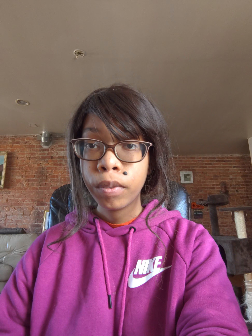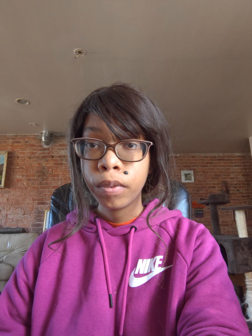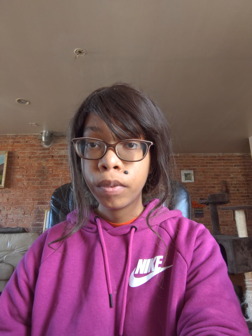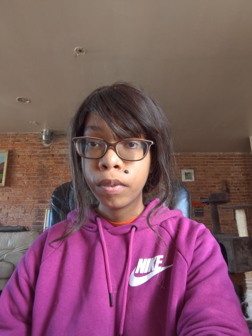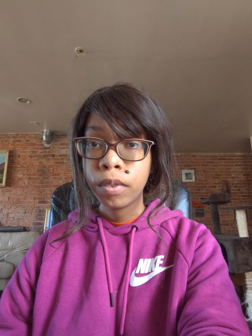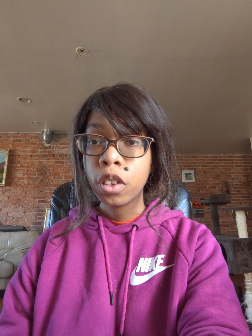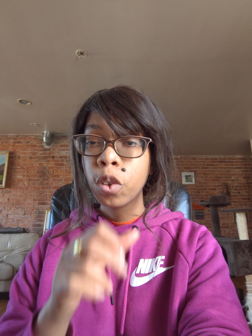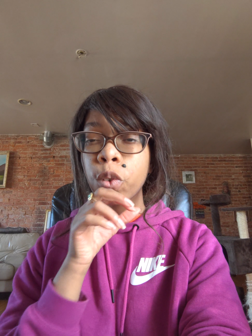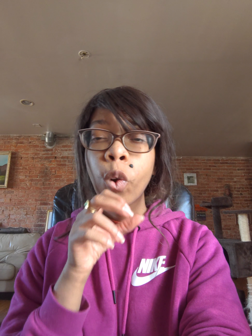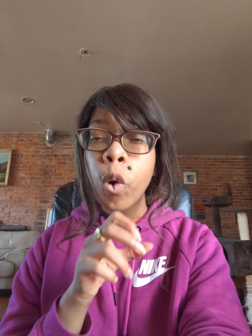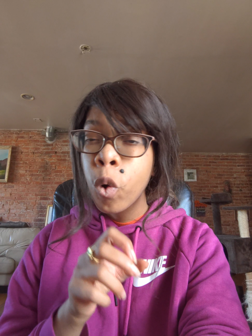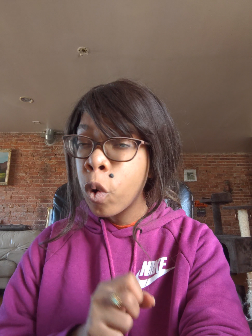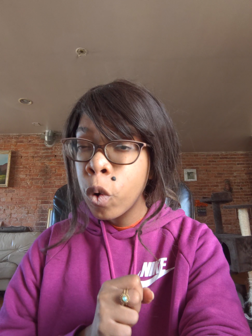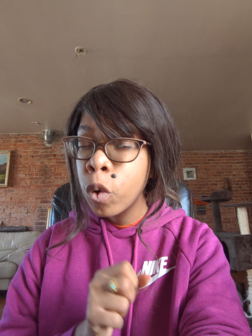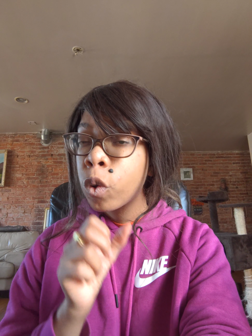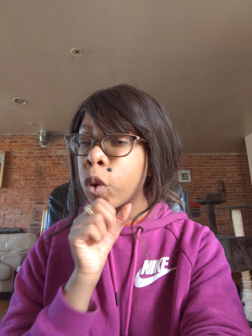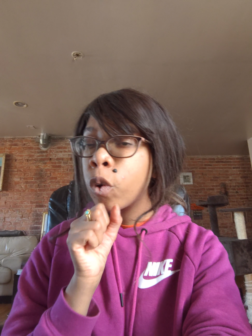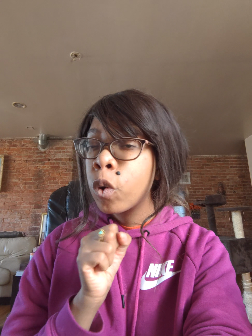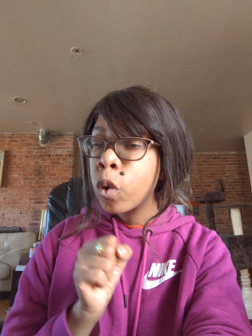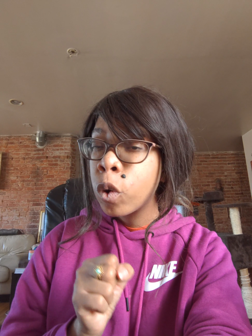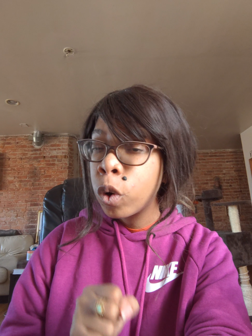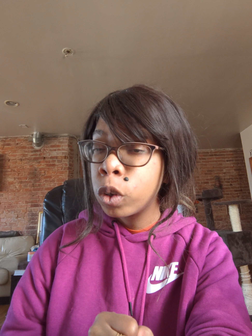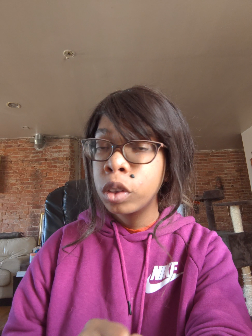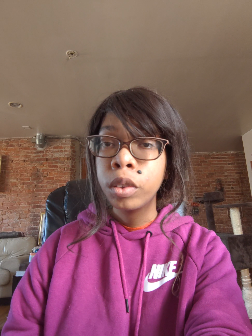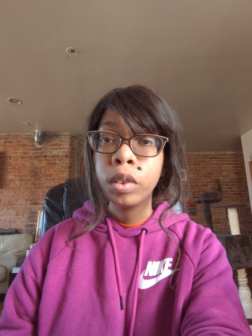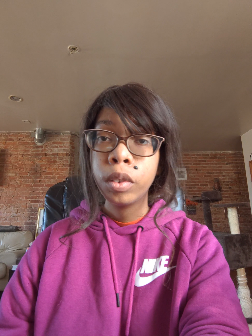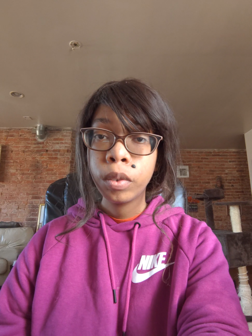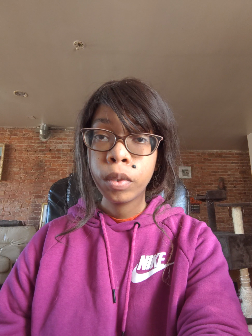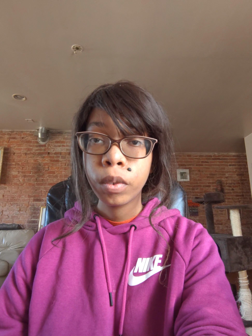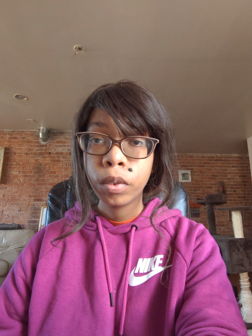old